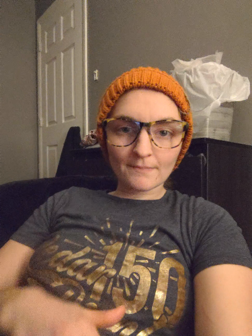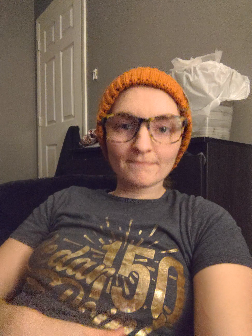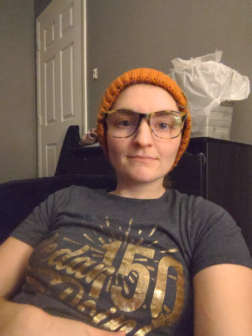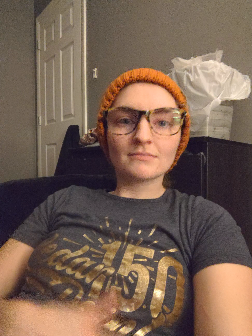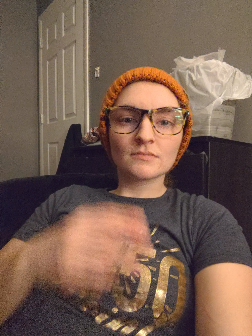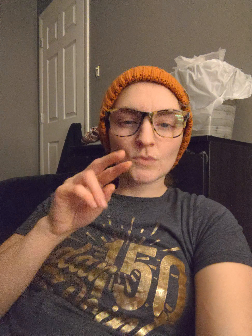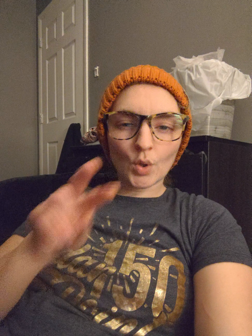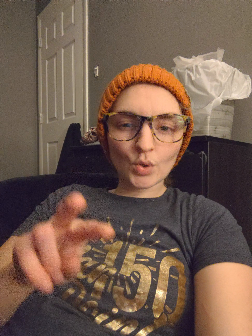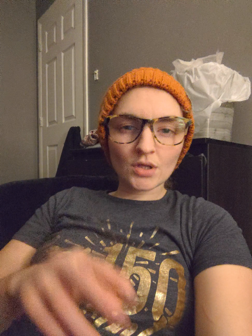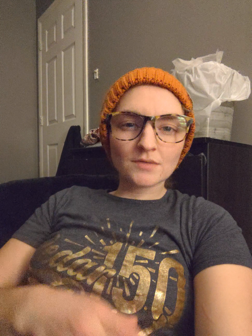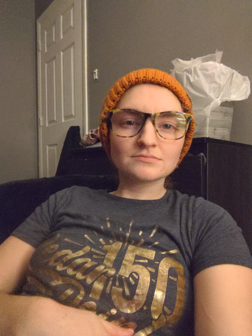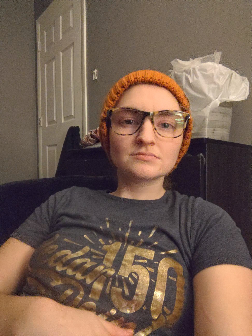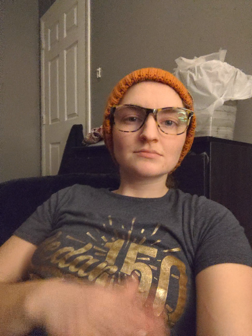look